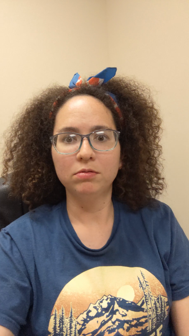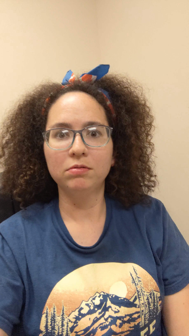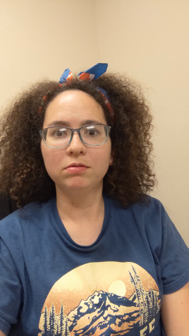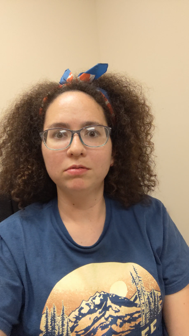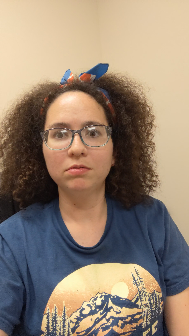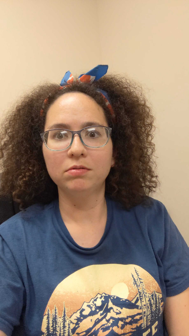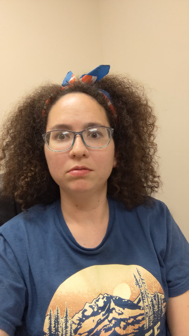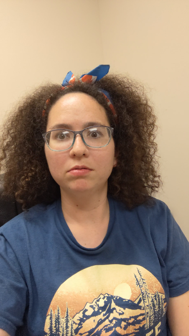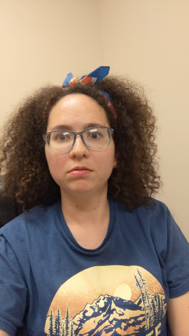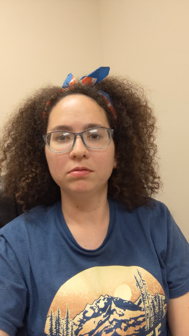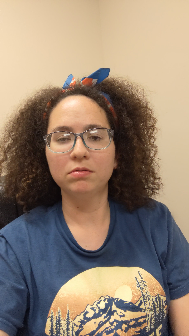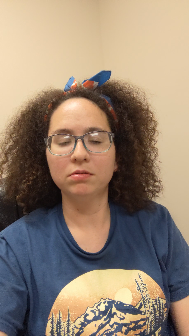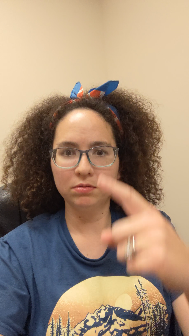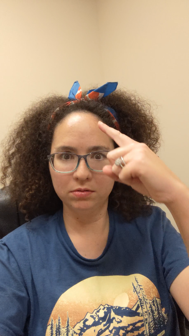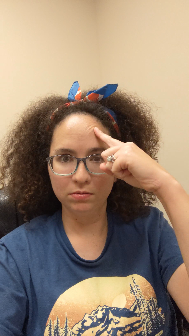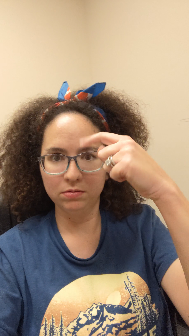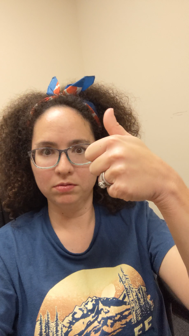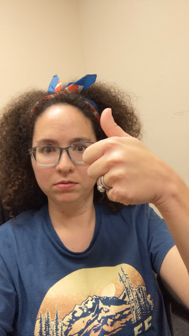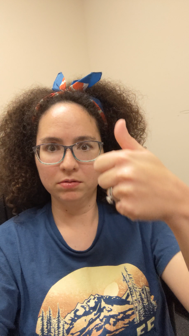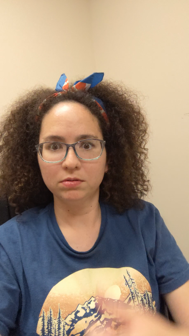dime